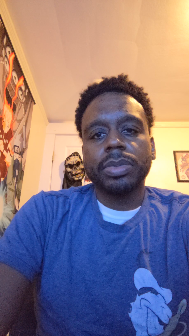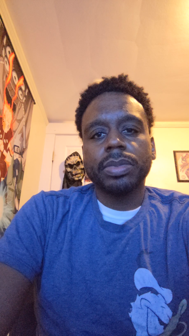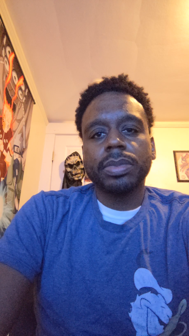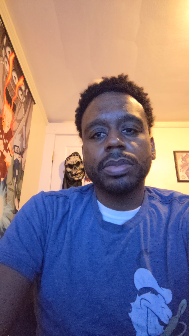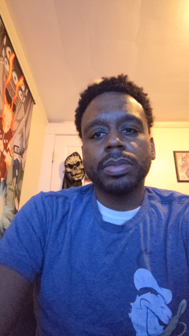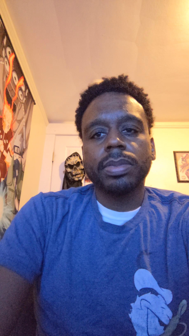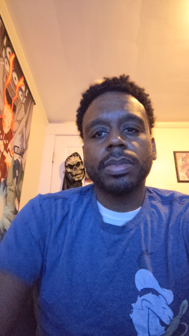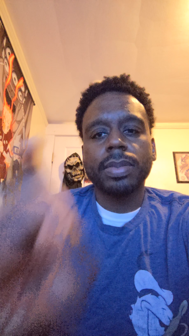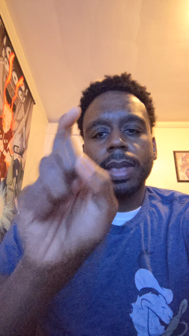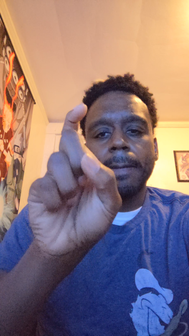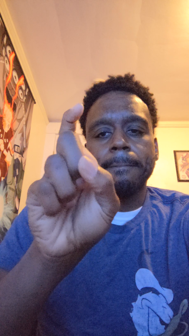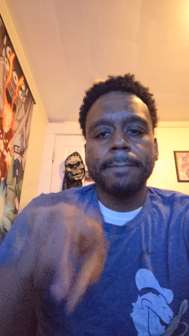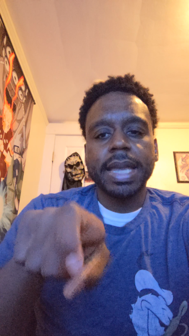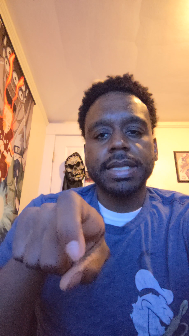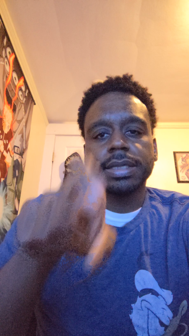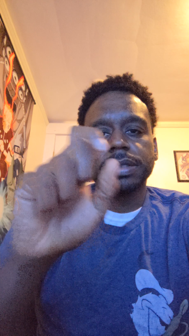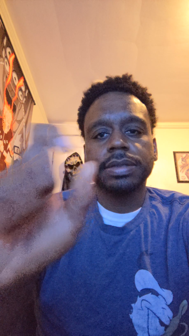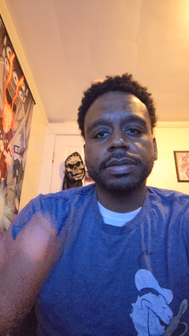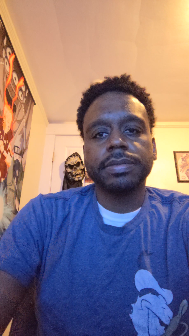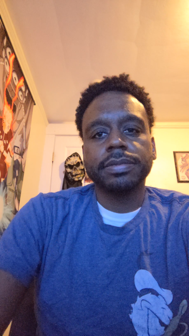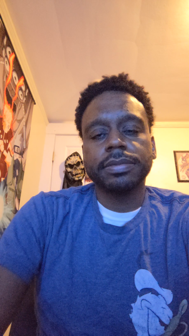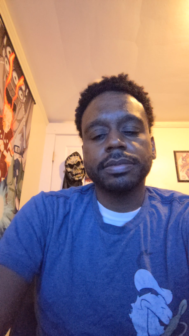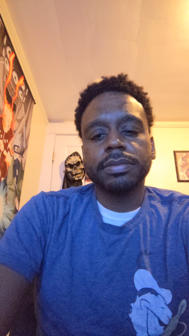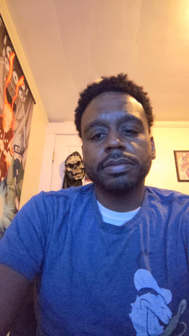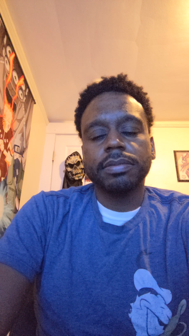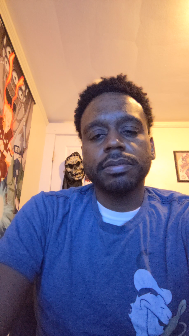must